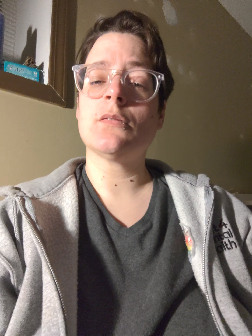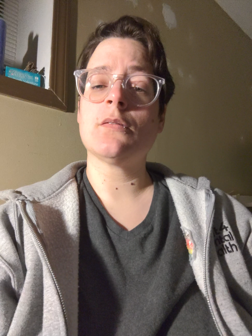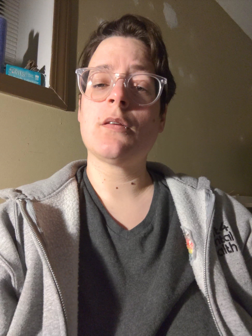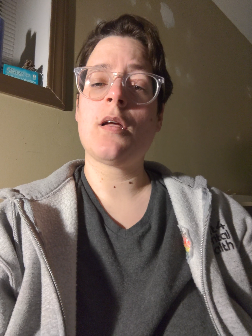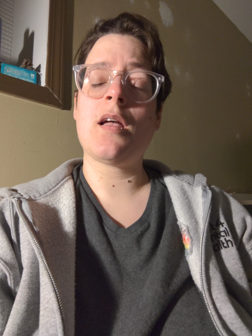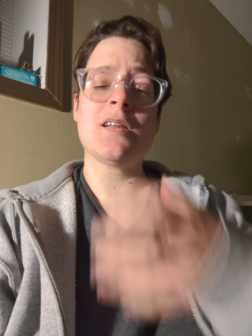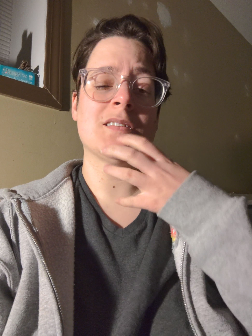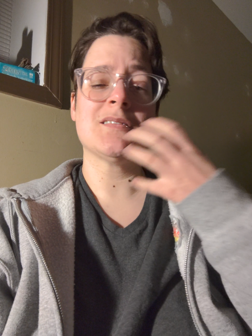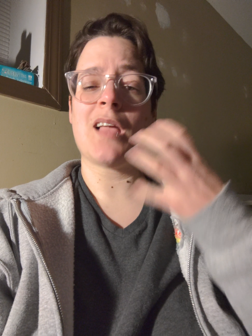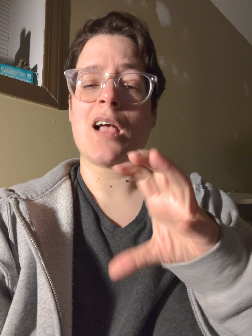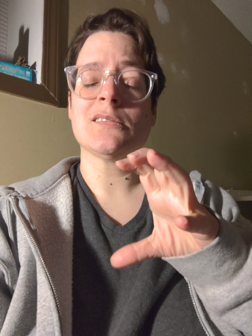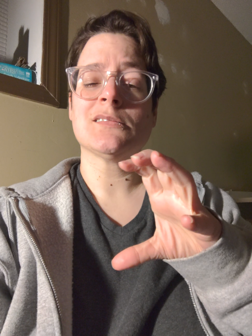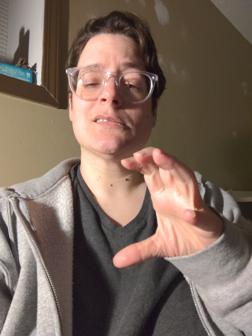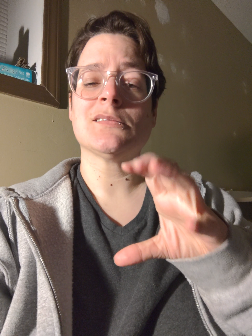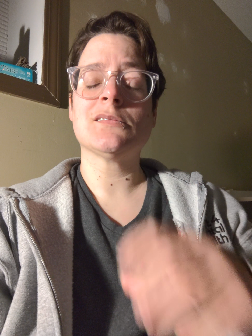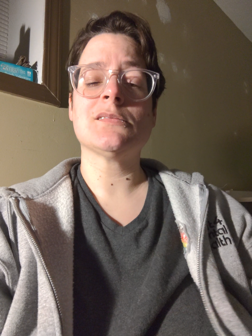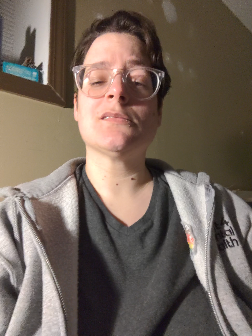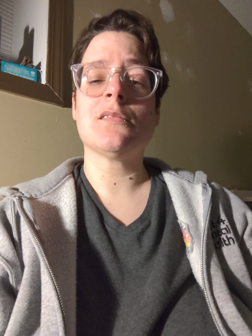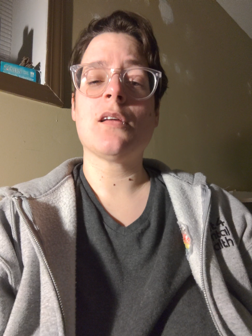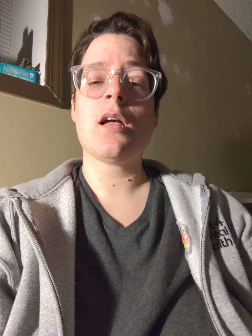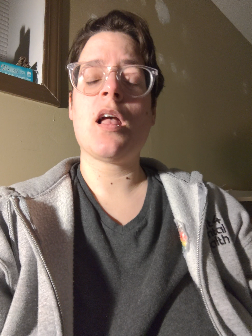hot